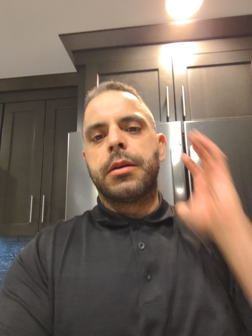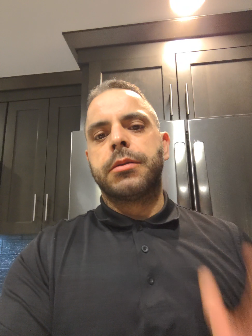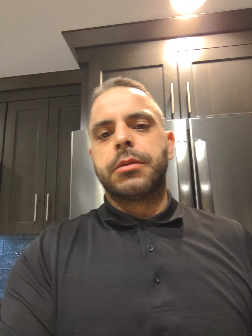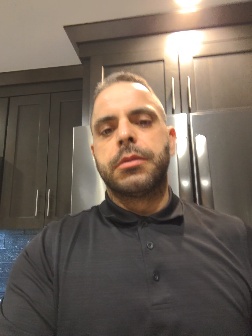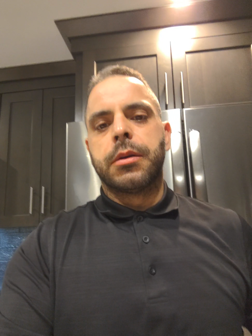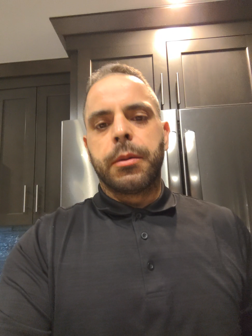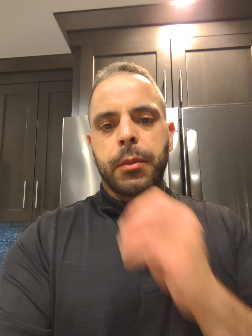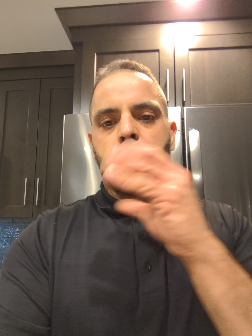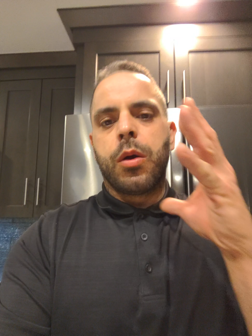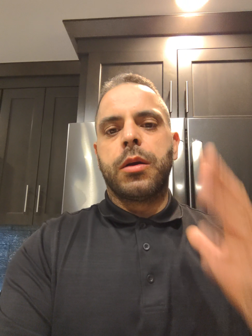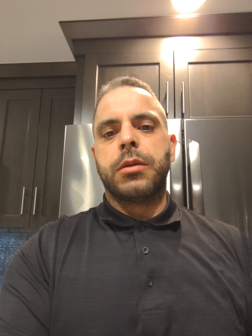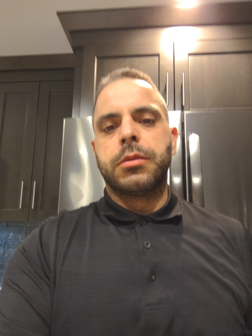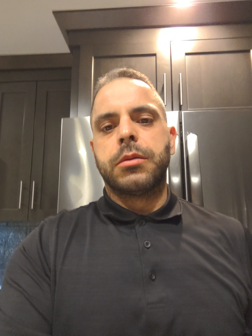balloon